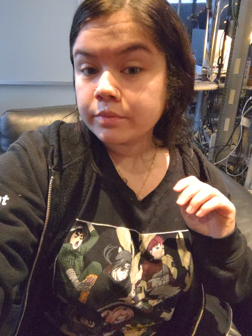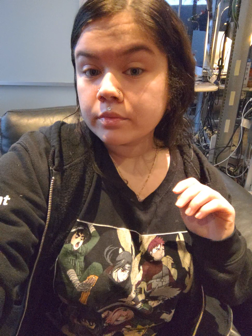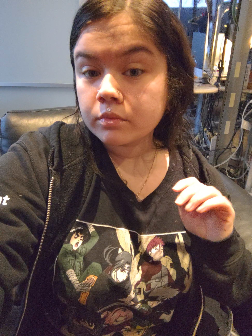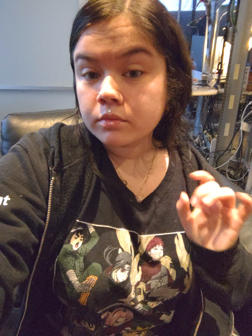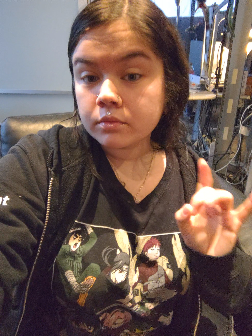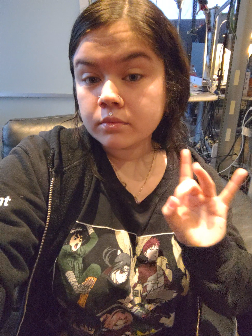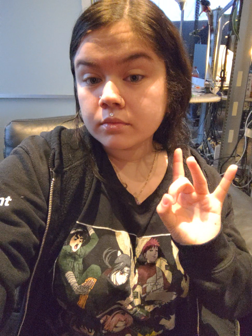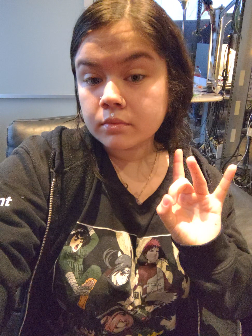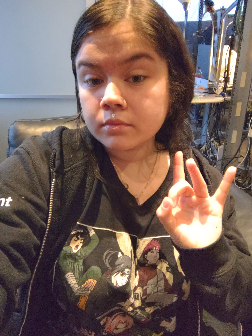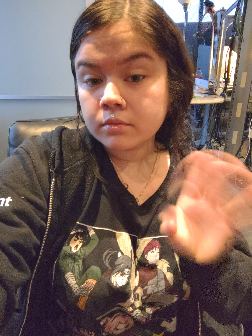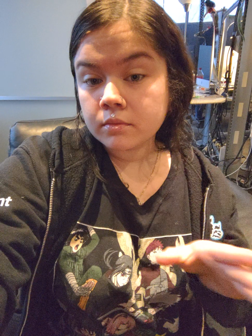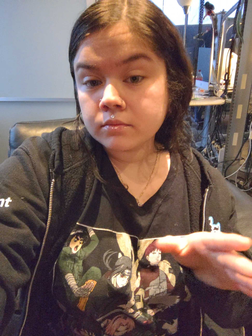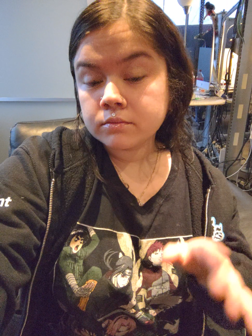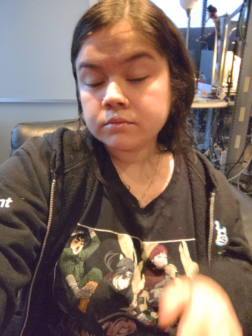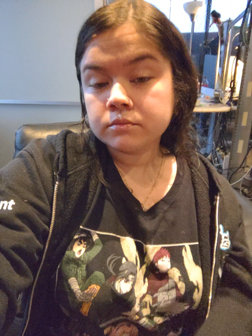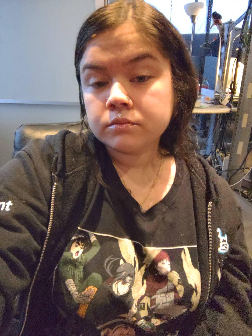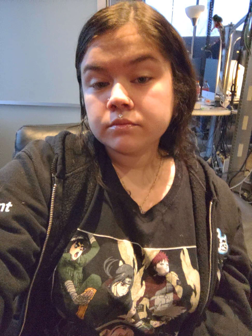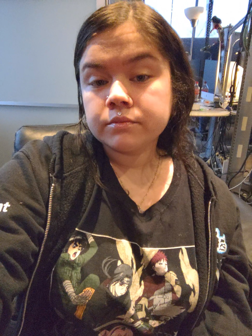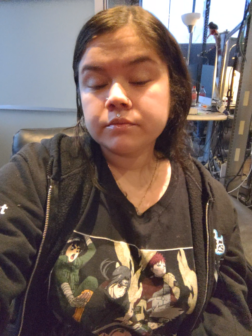hate